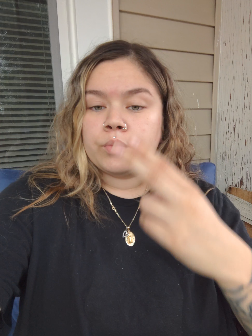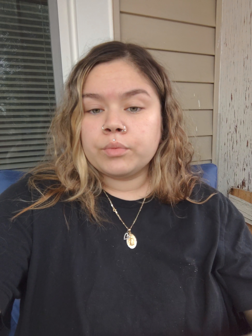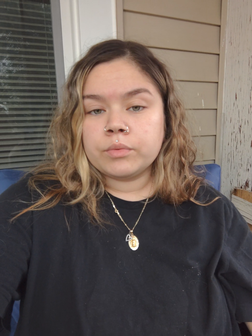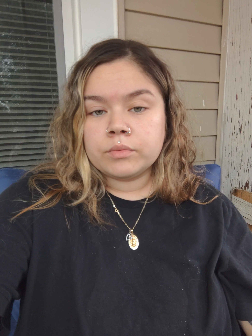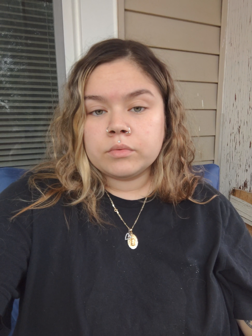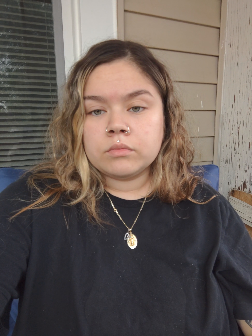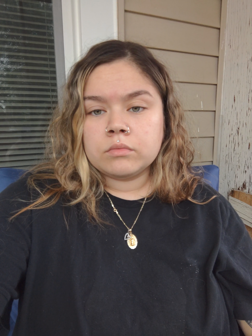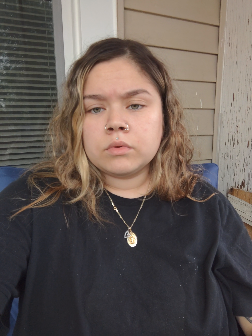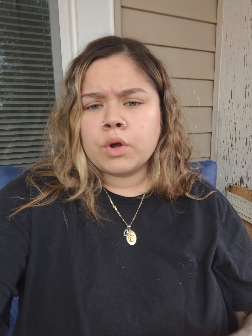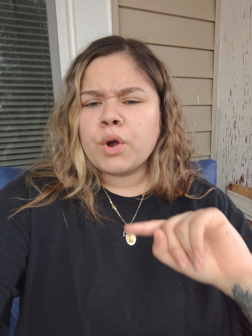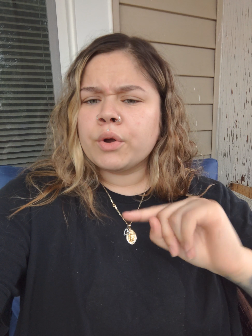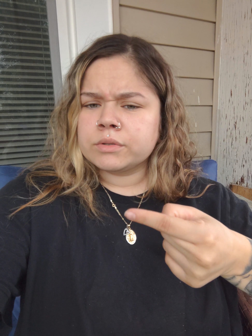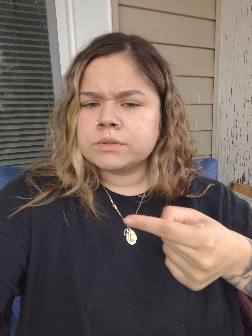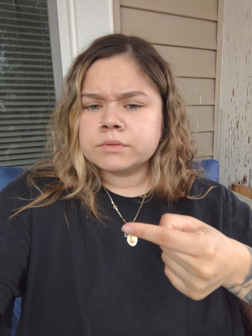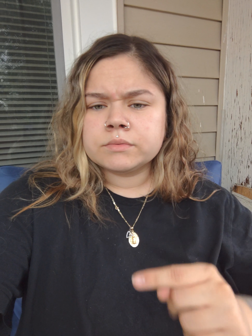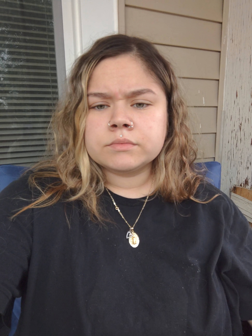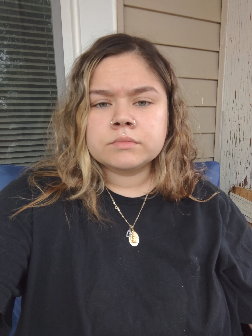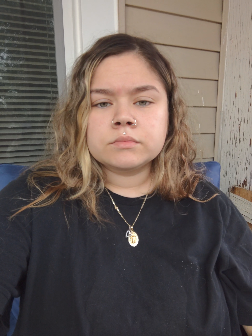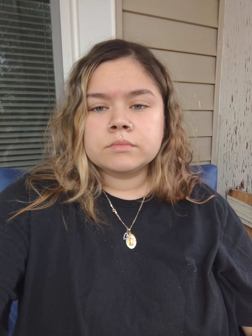hurt